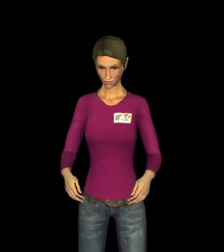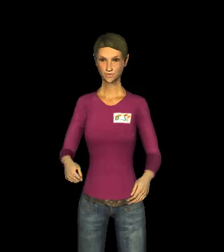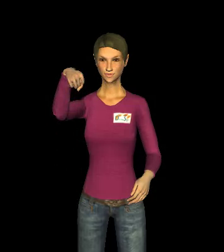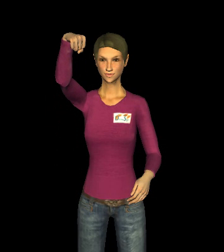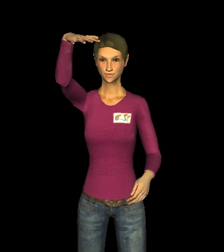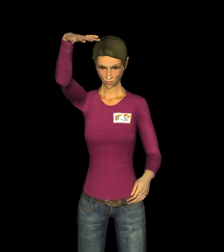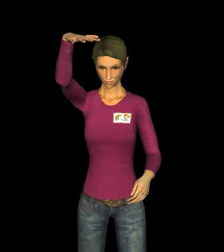ضوء